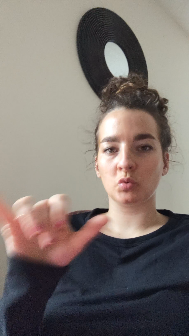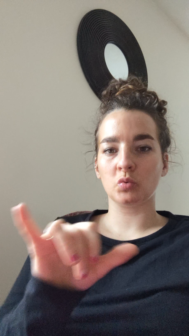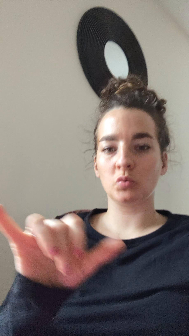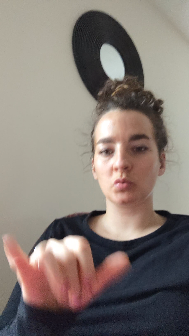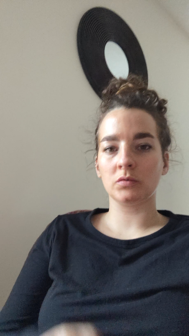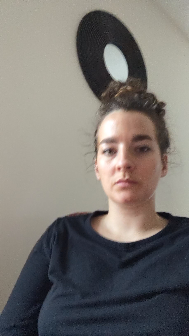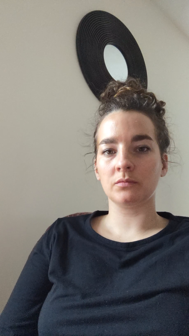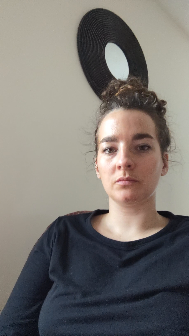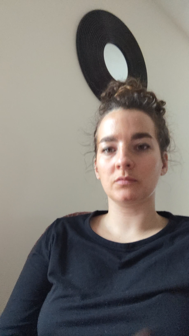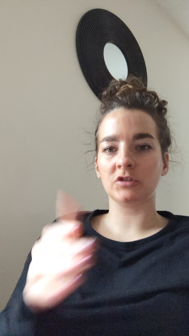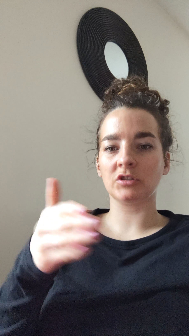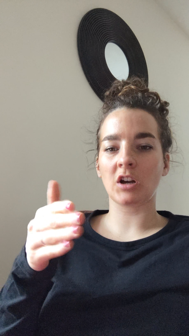share